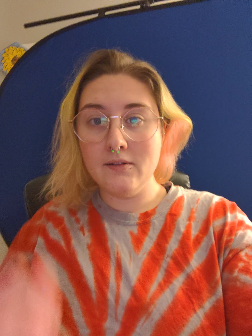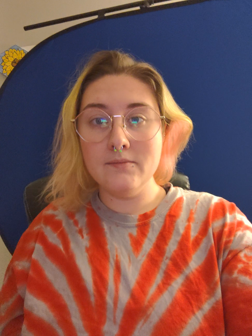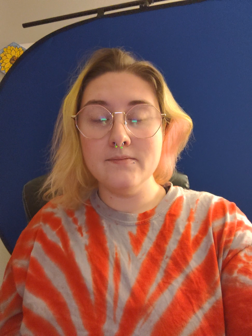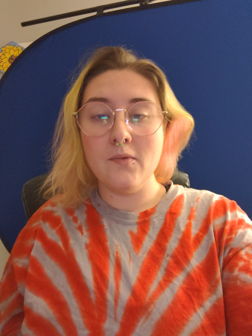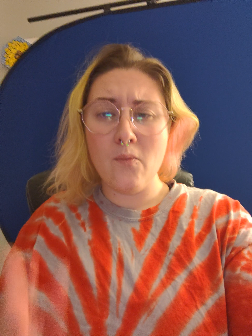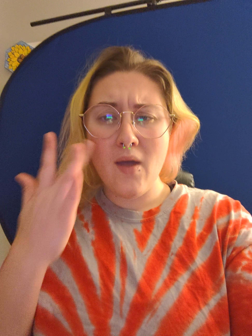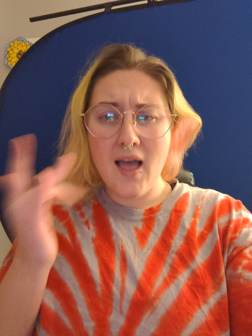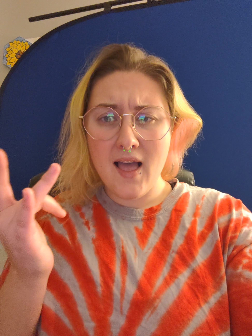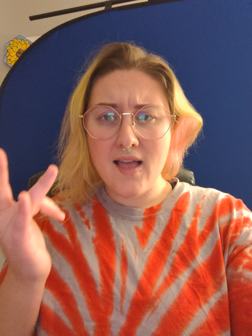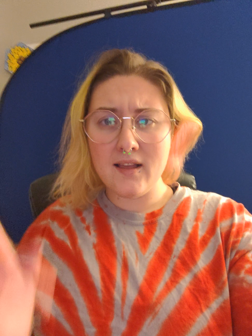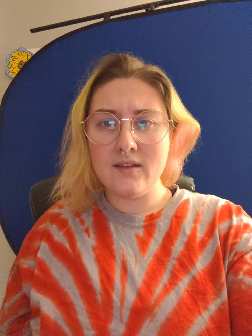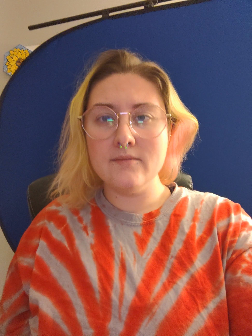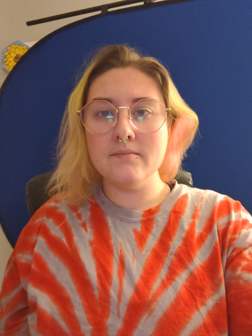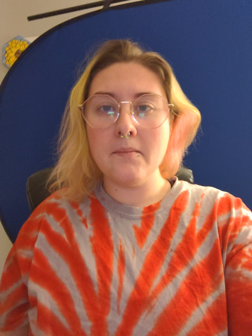why